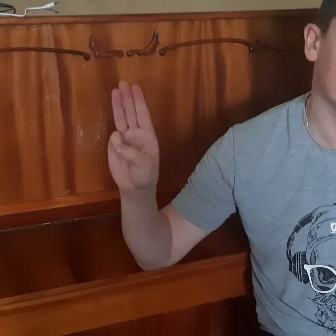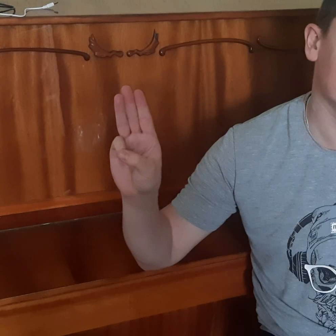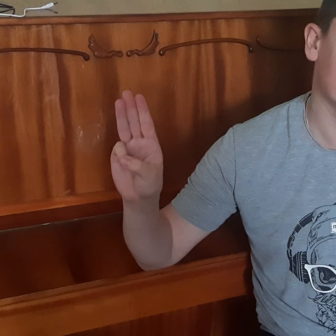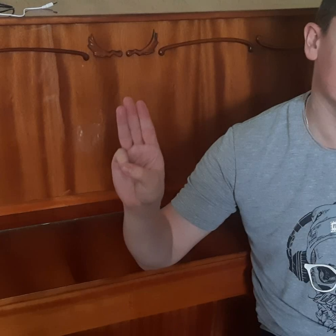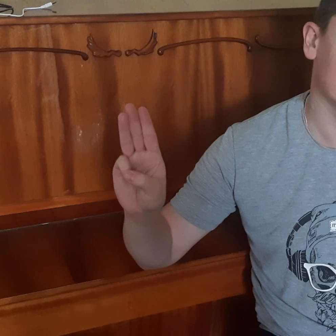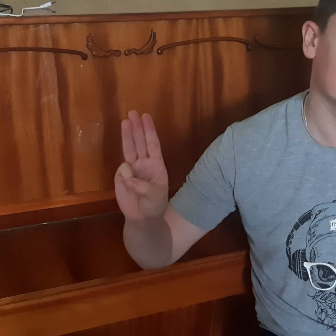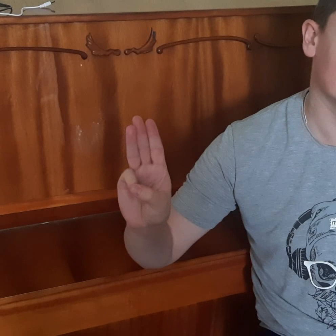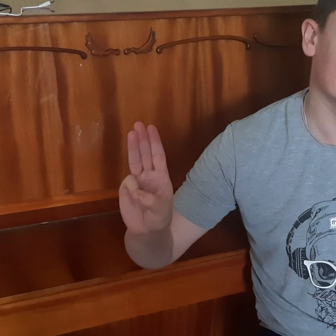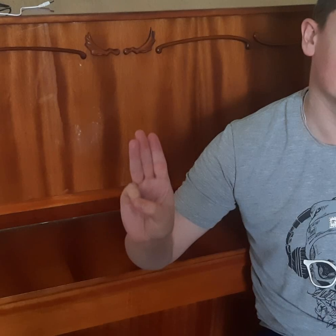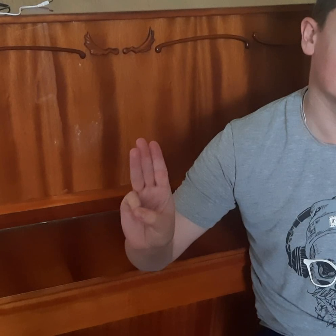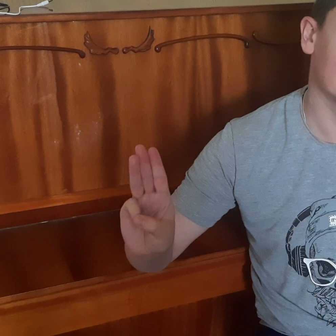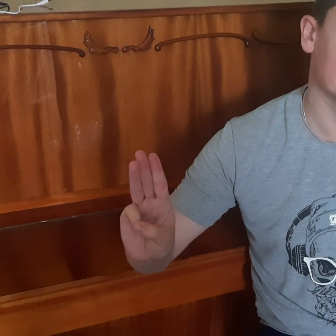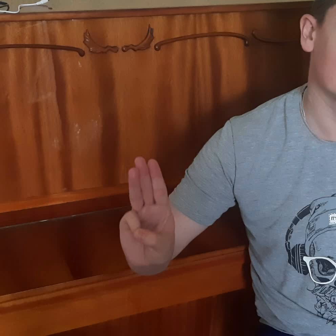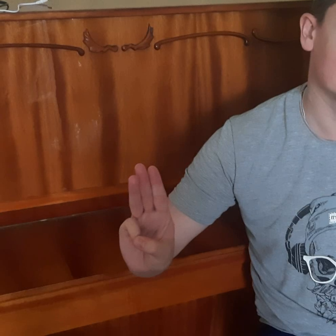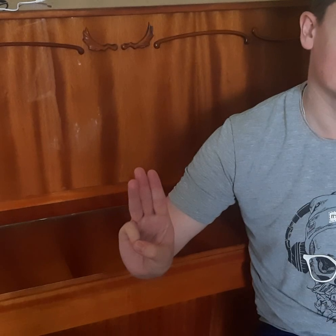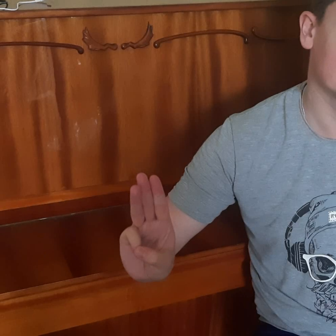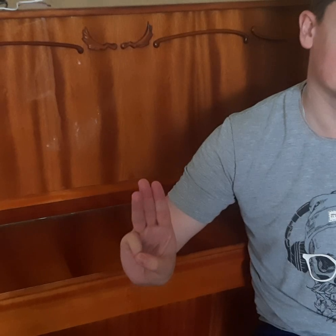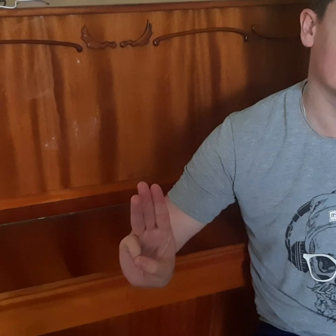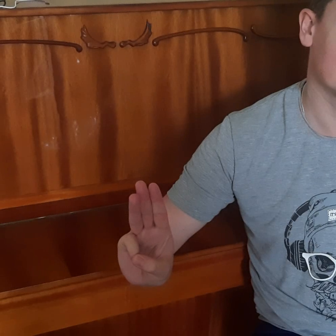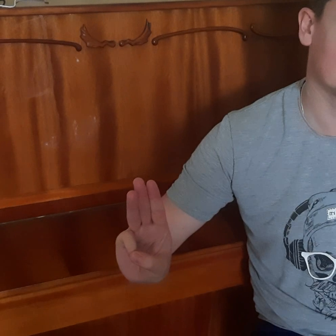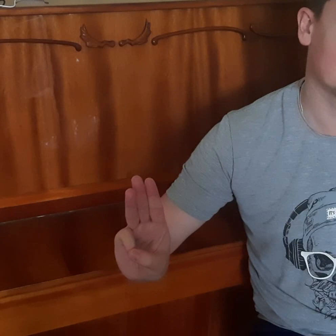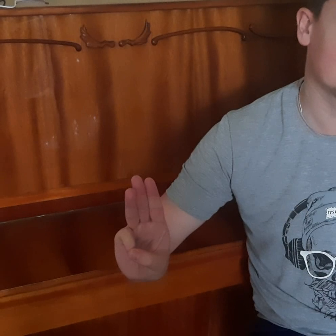Щ